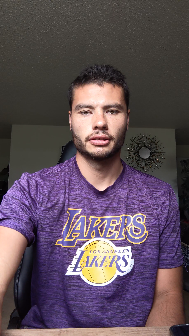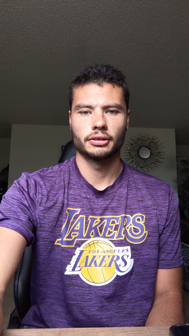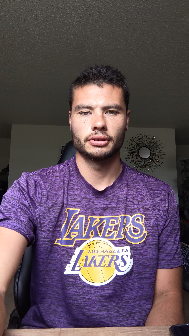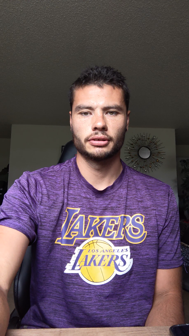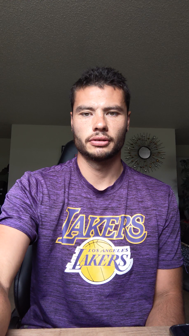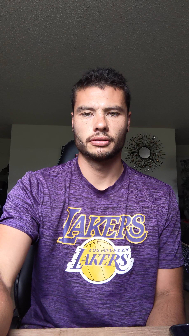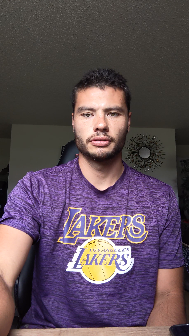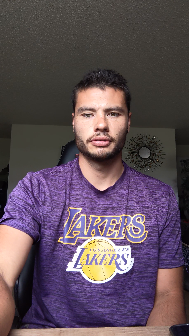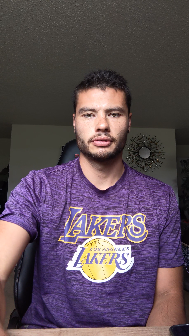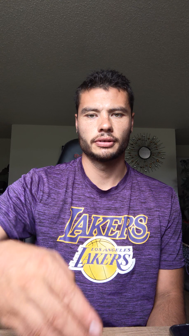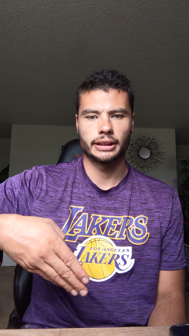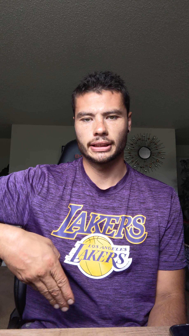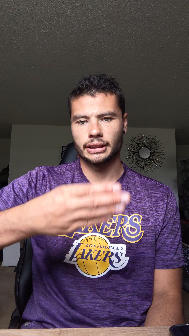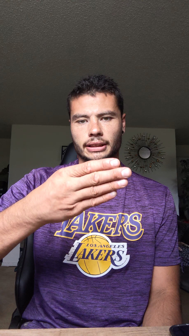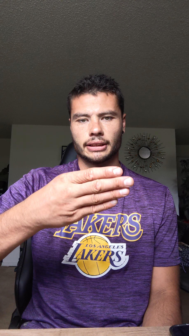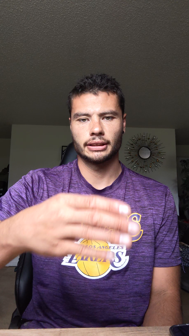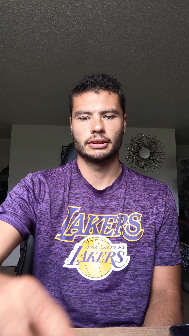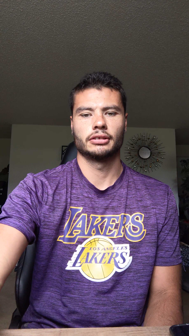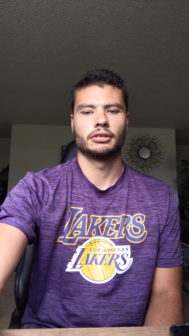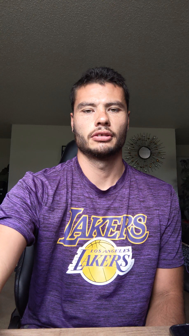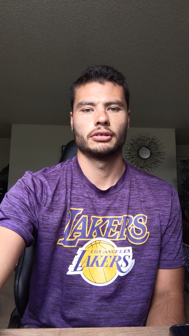kick